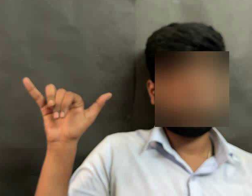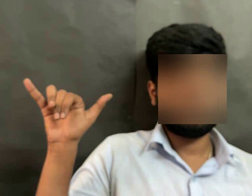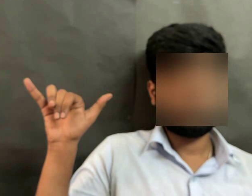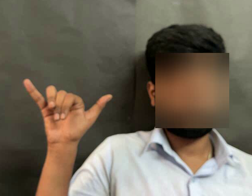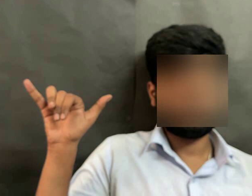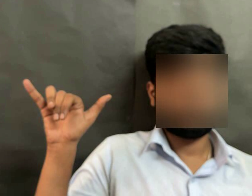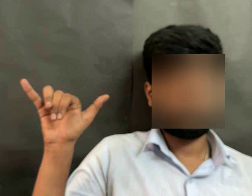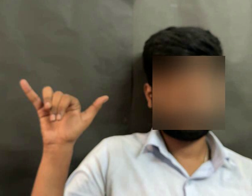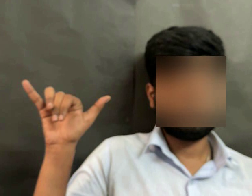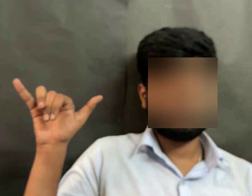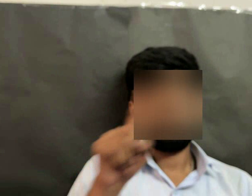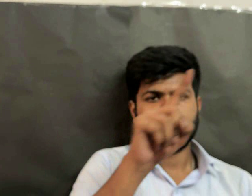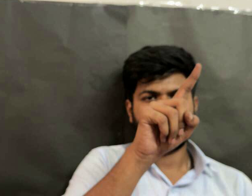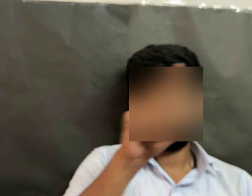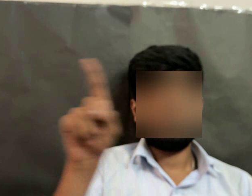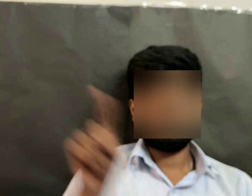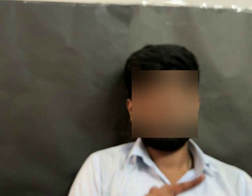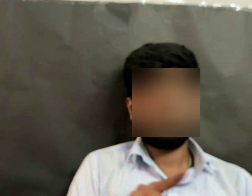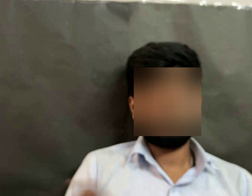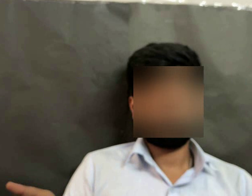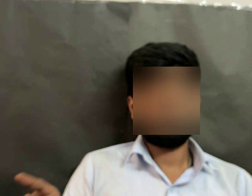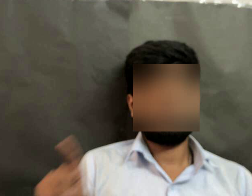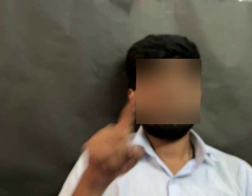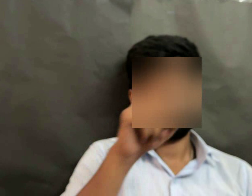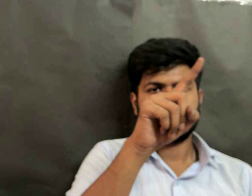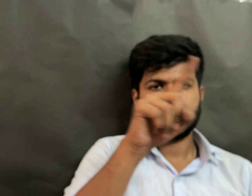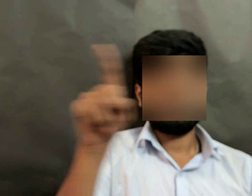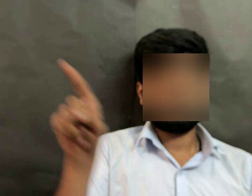Z